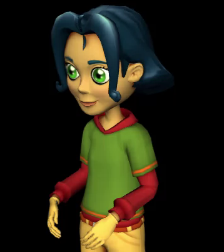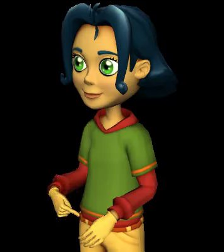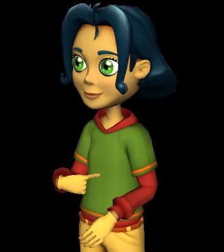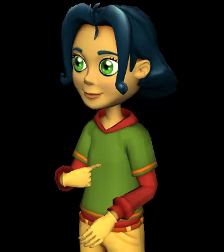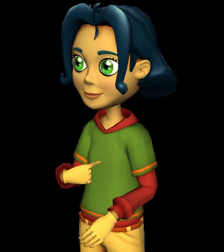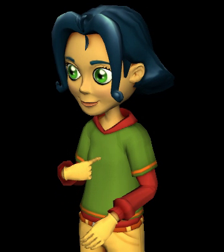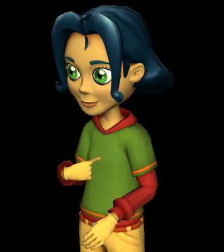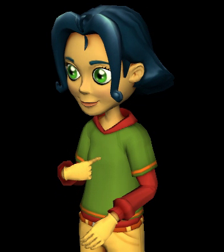أنا